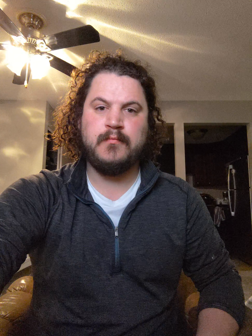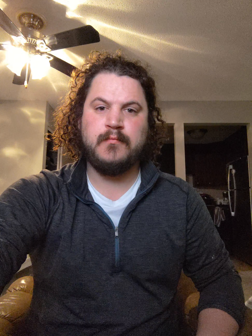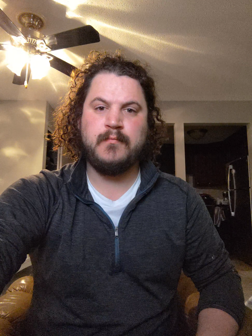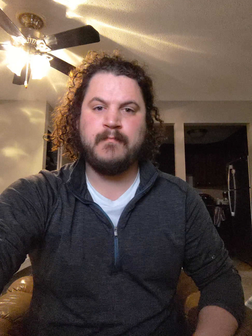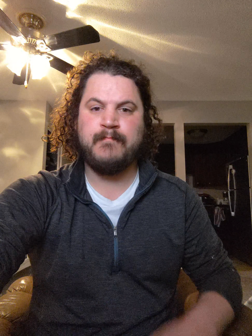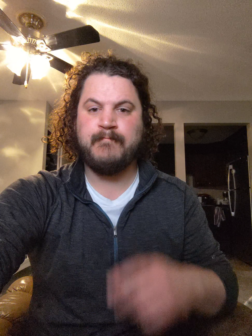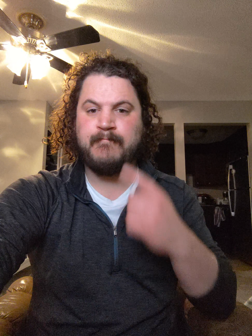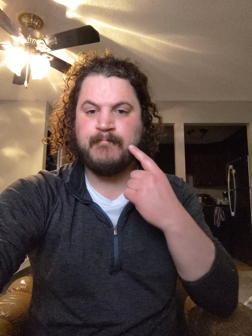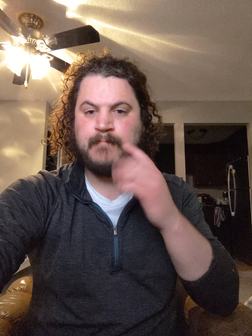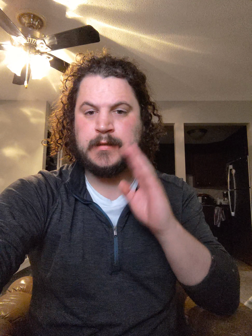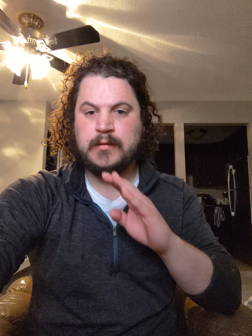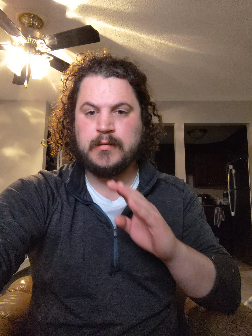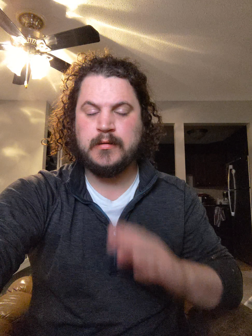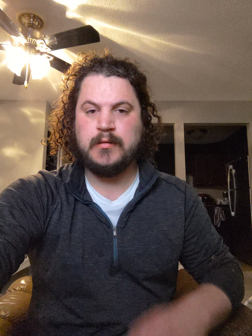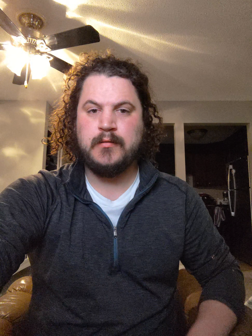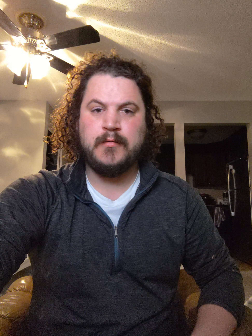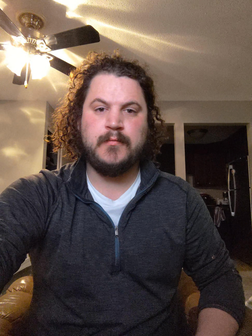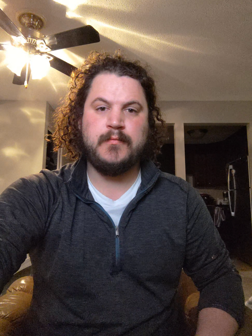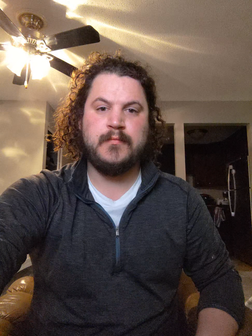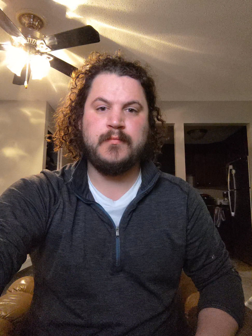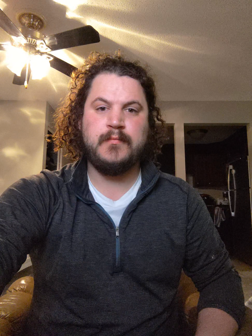bee